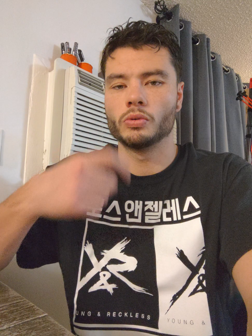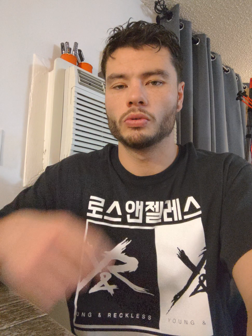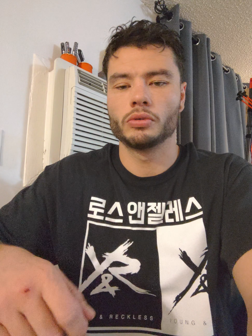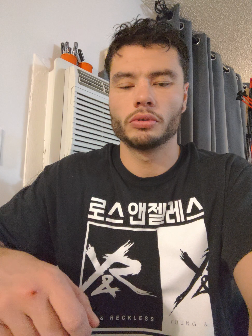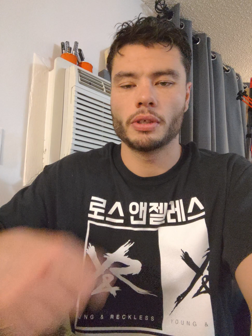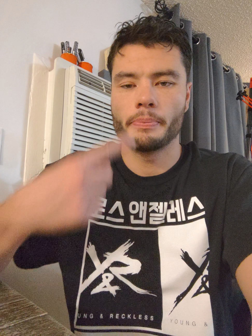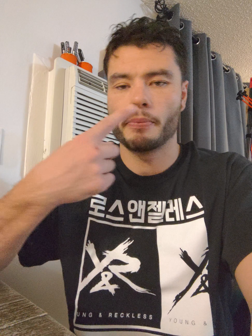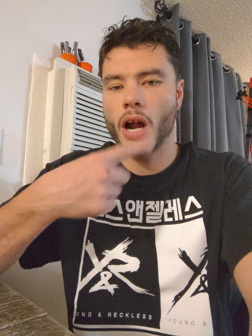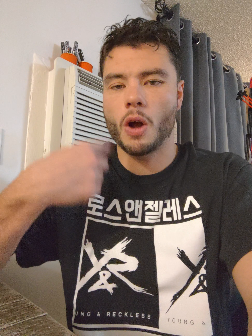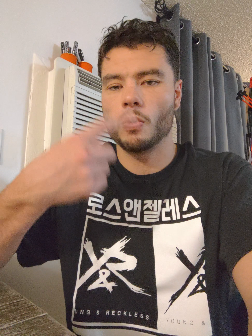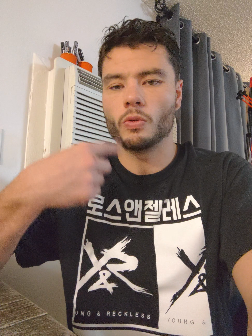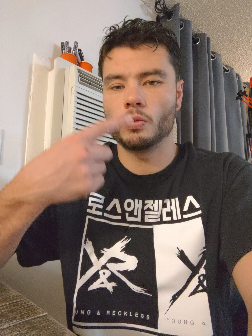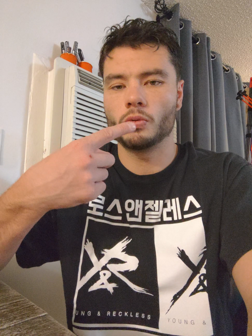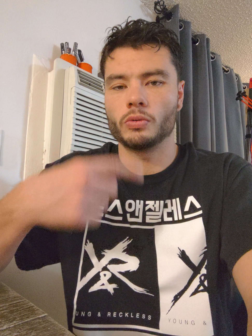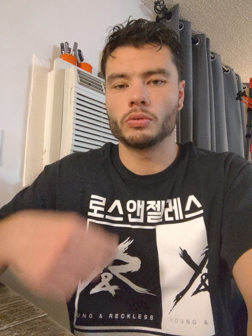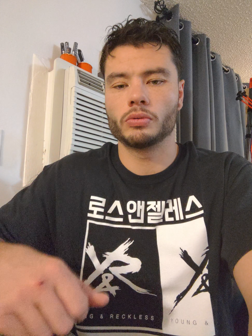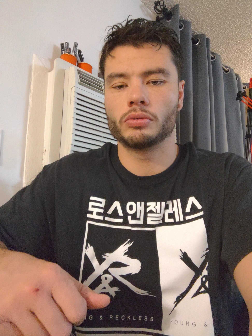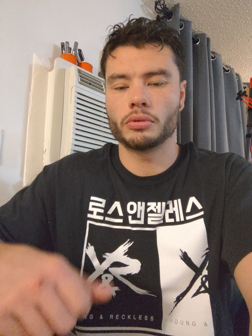mouth